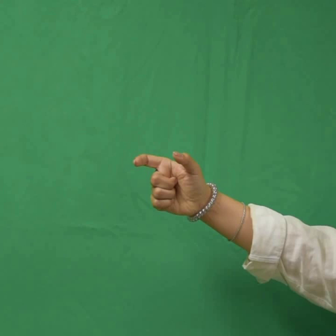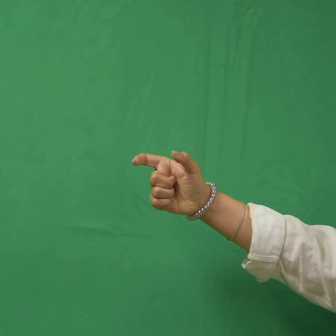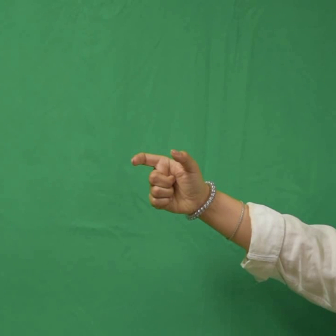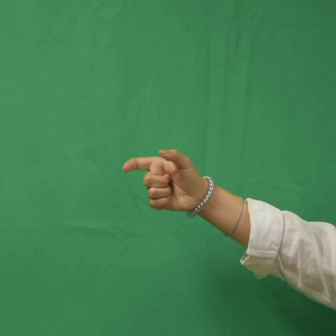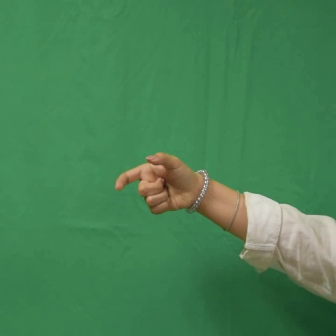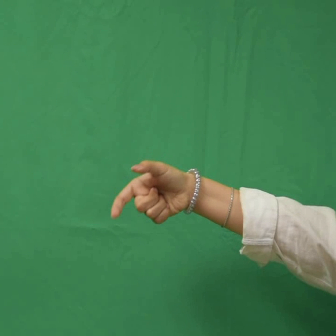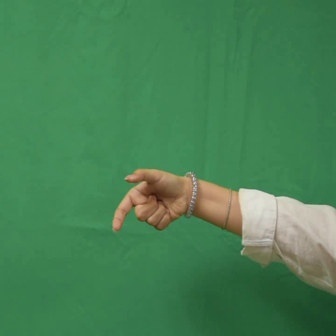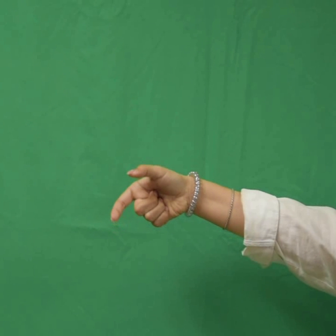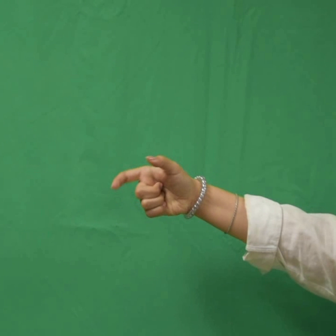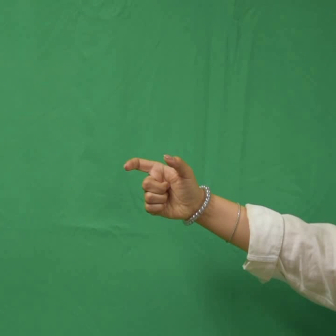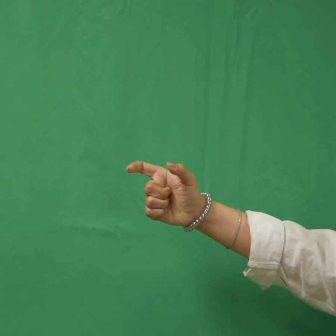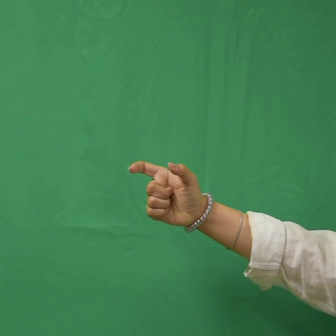Q